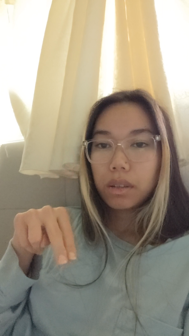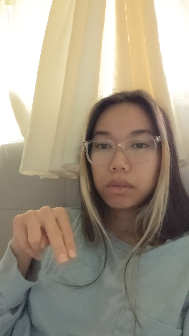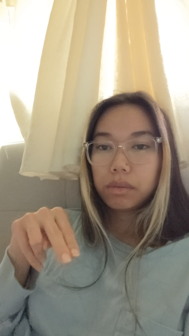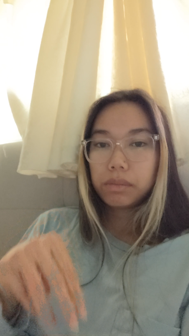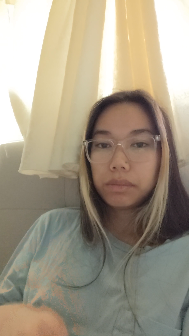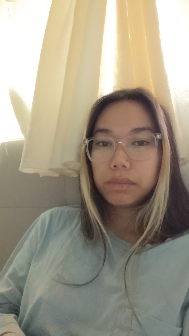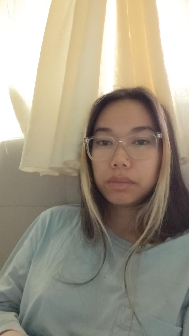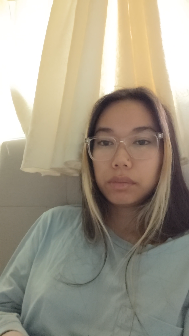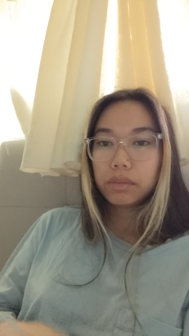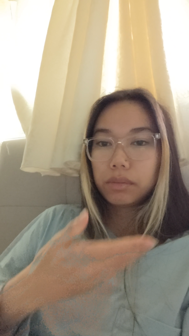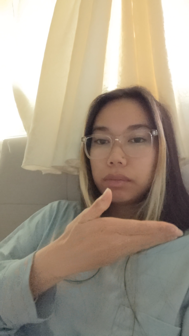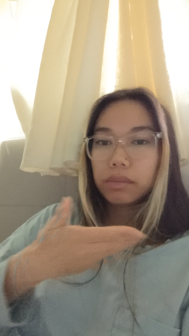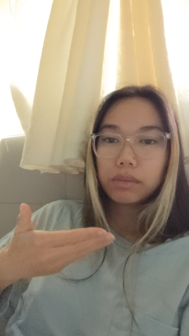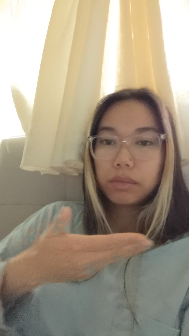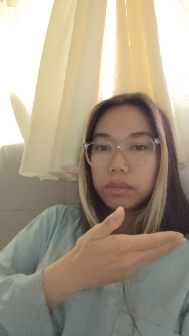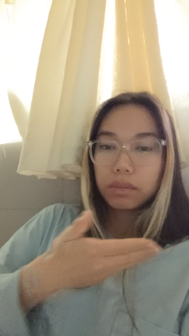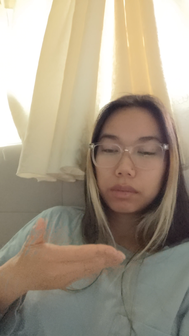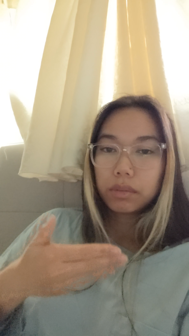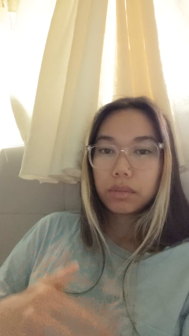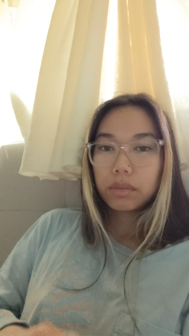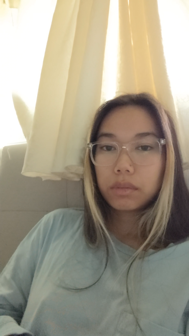baby